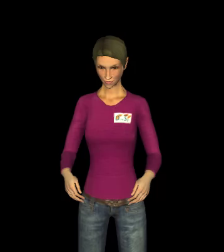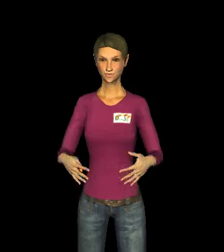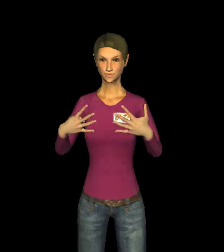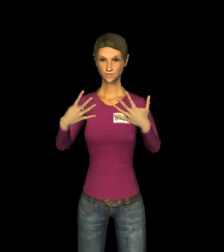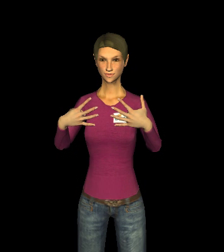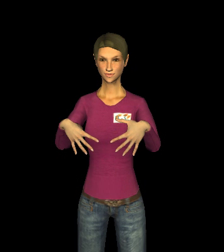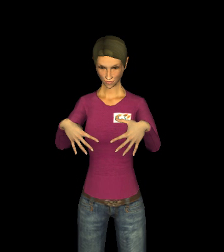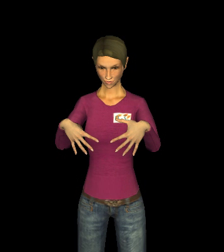19